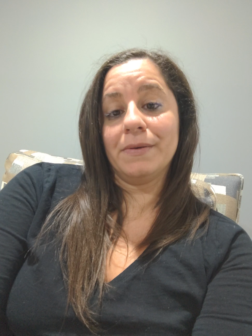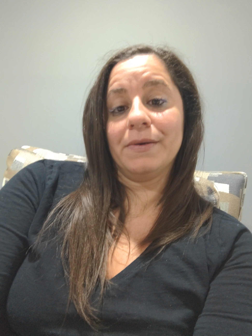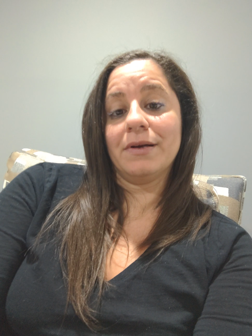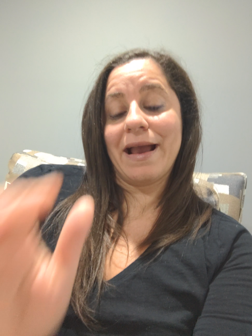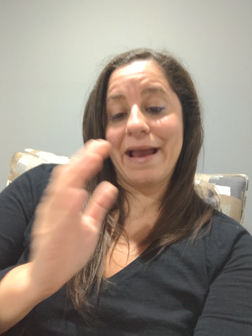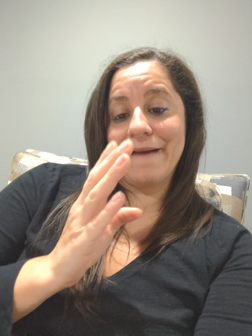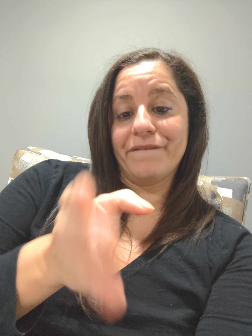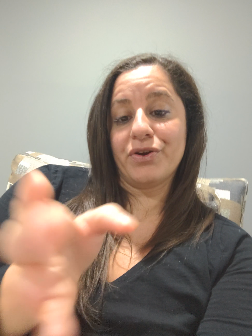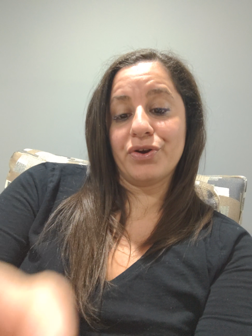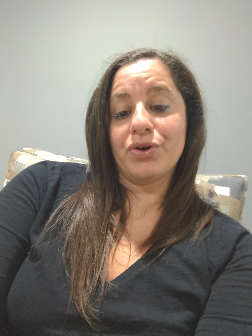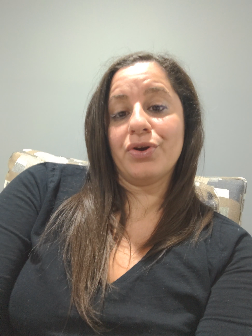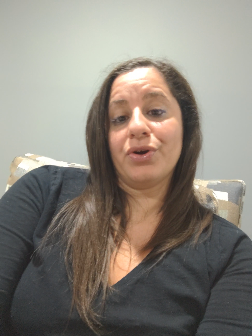after